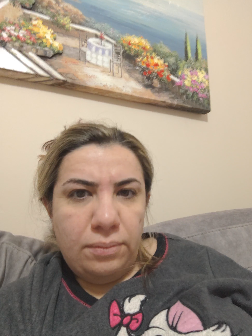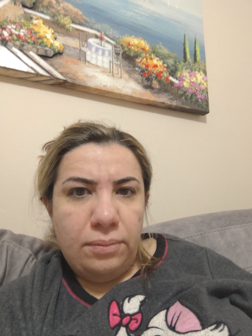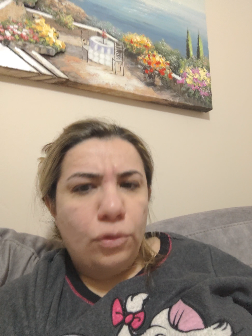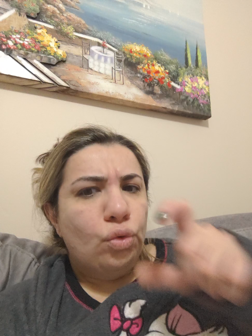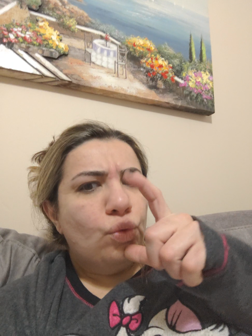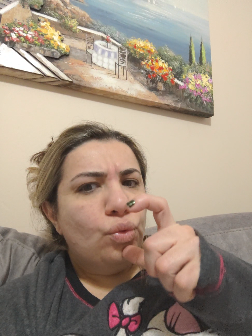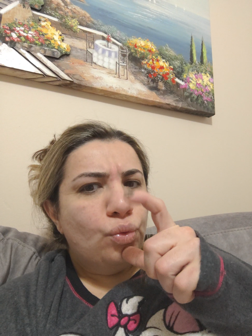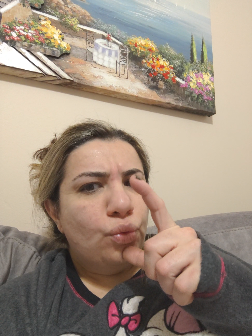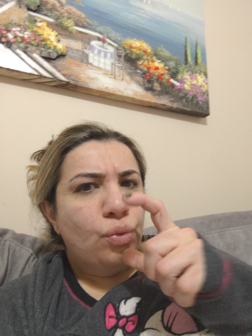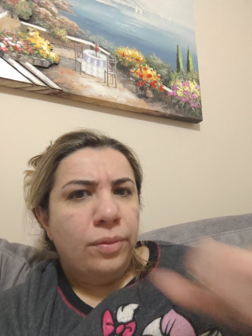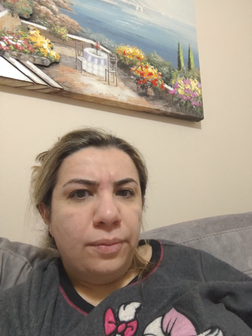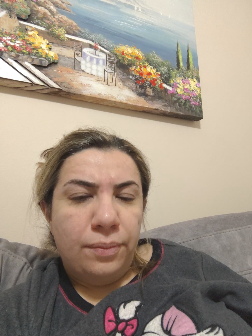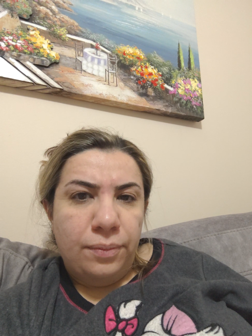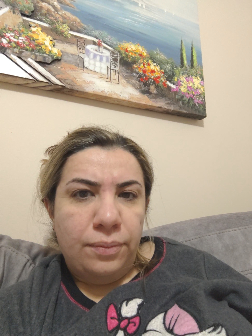who